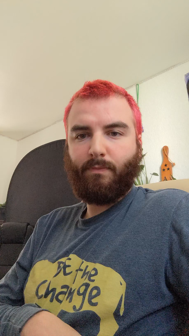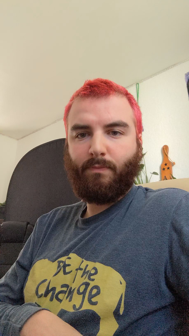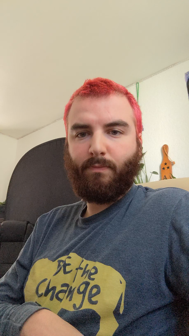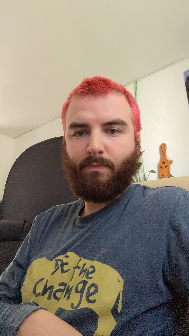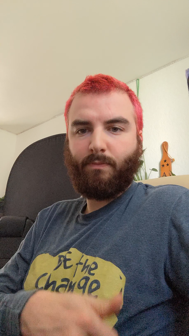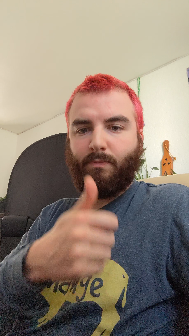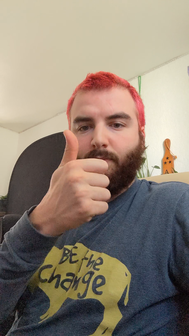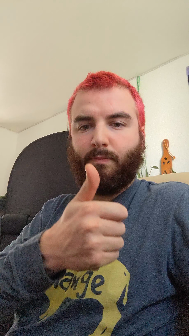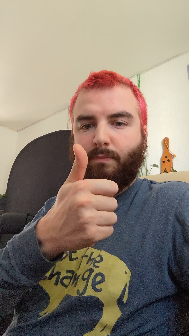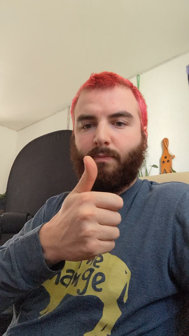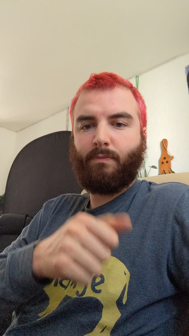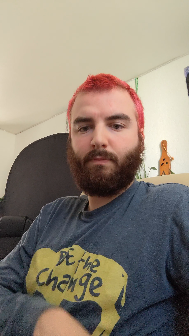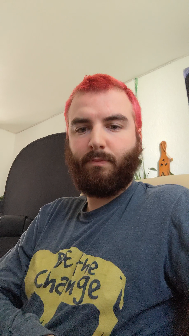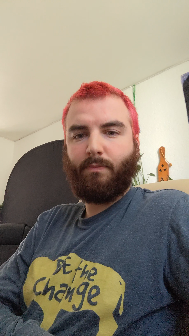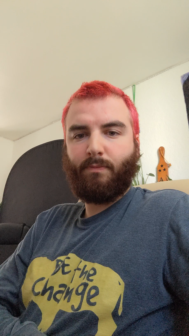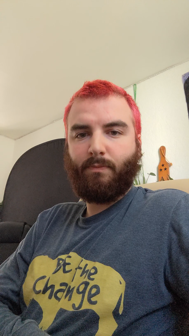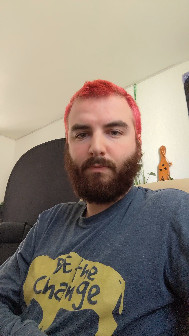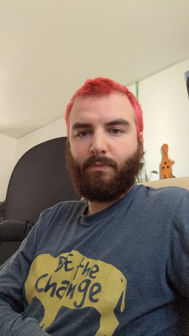help